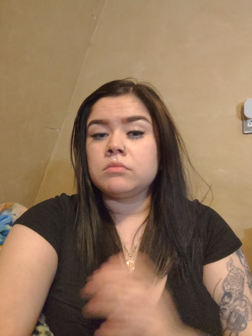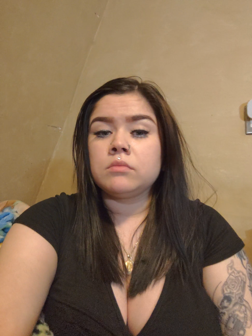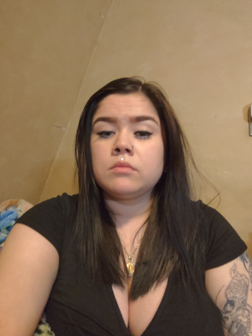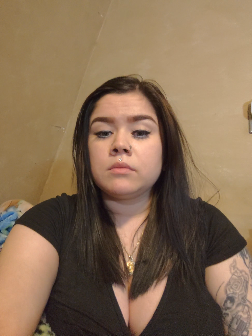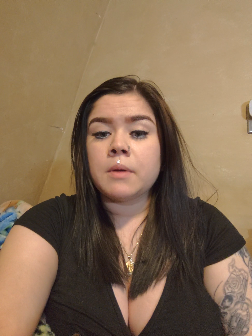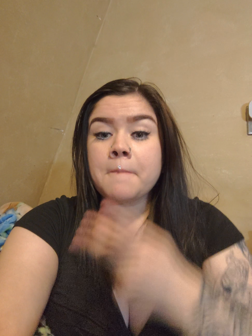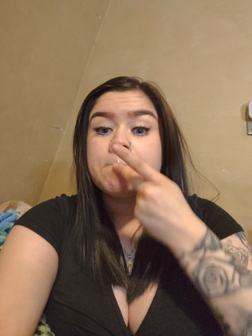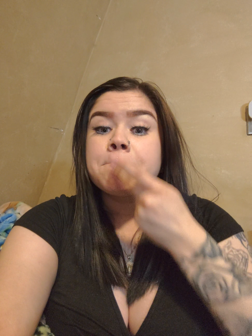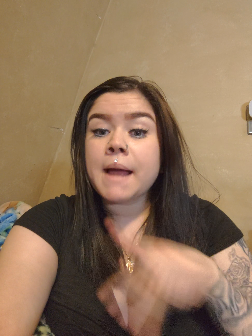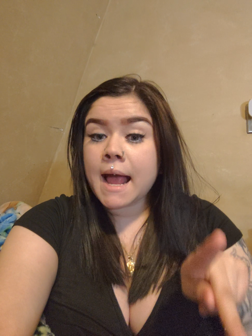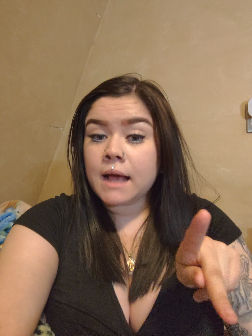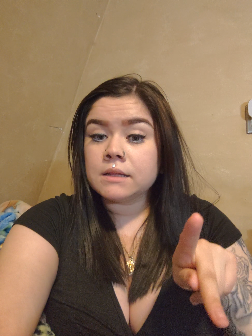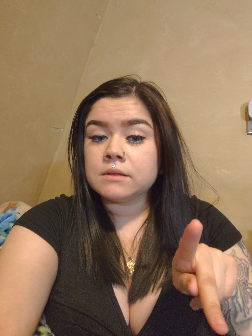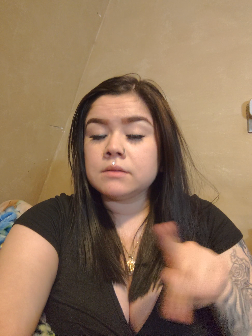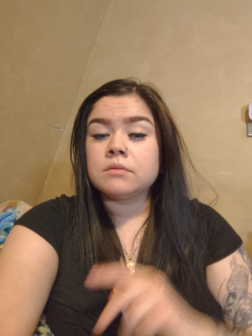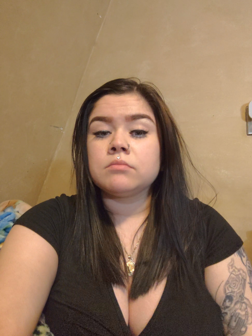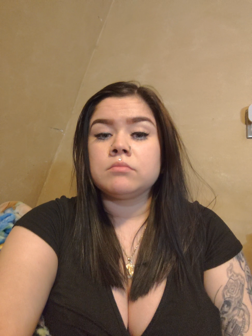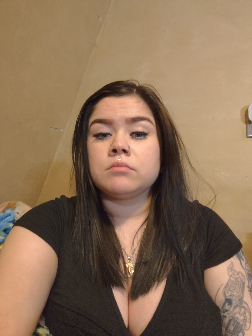pen